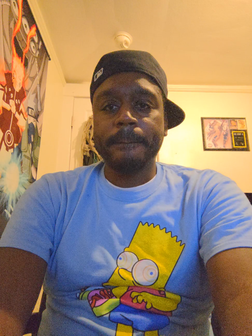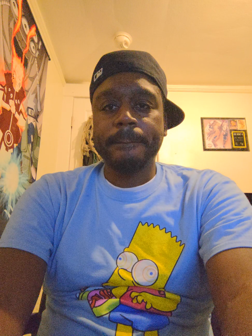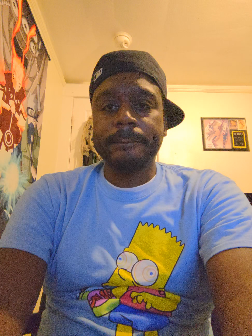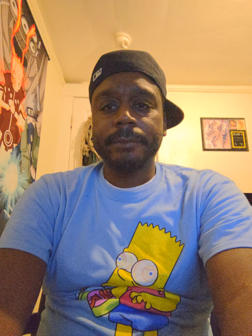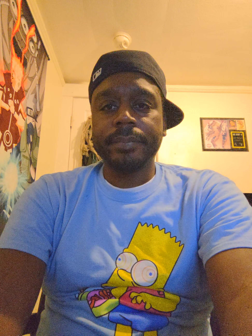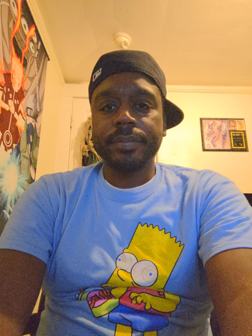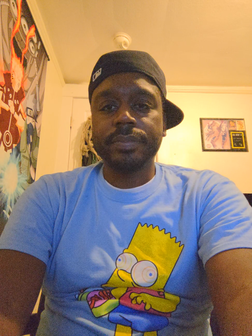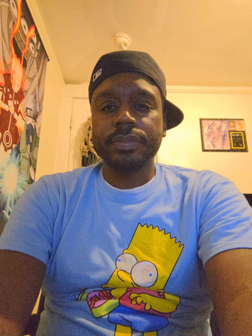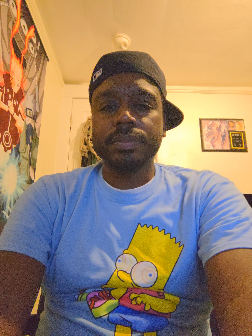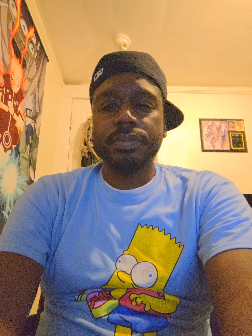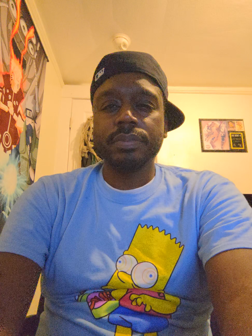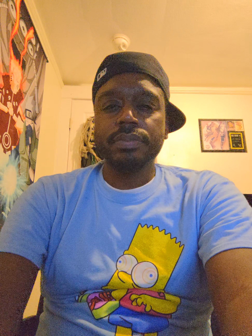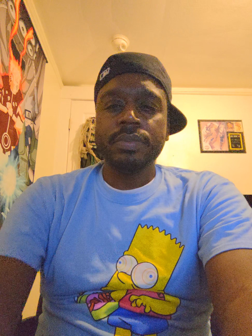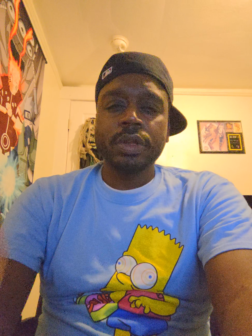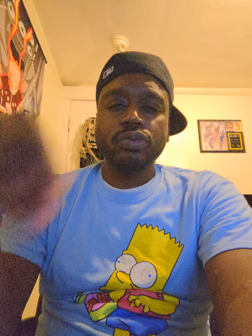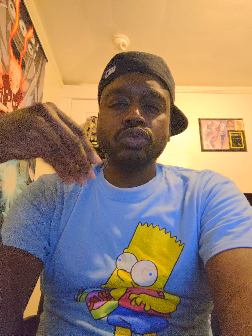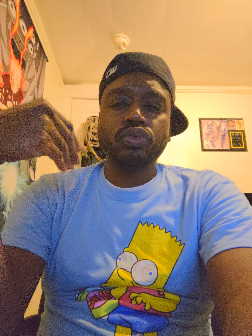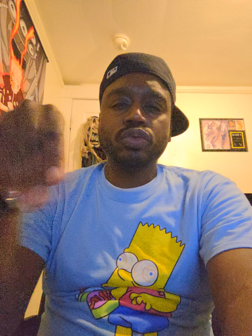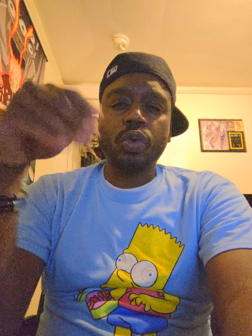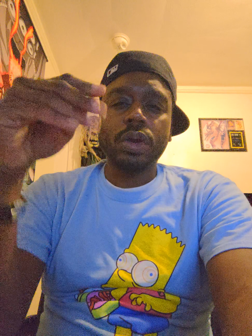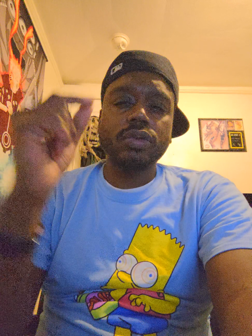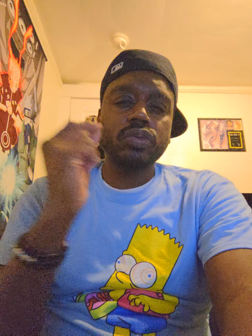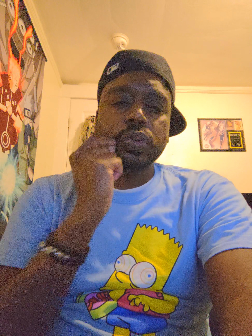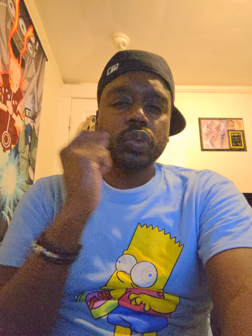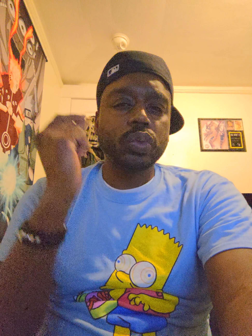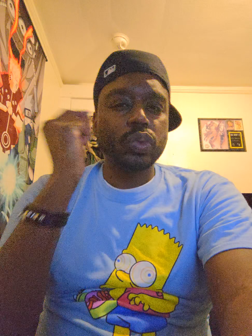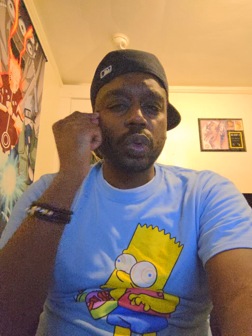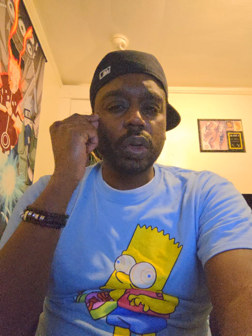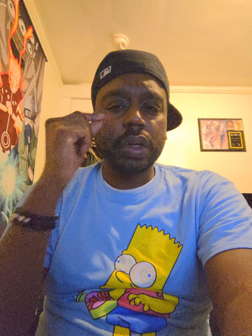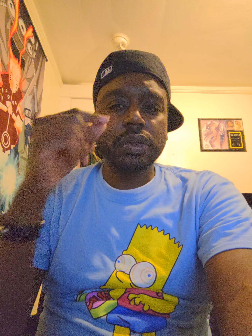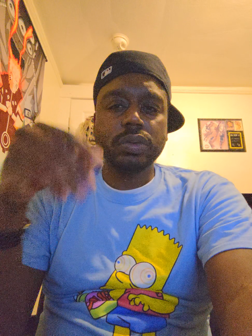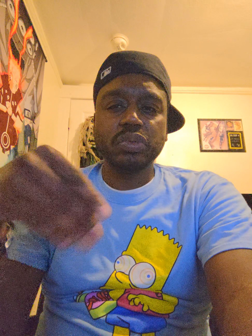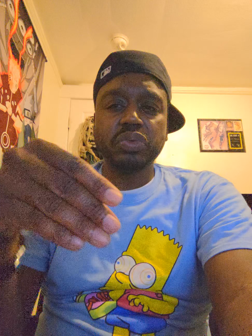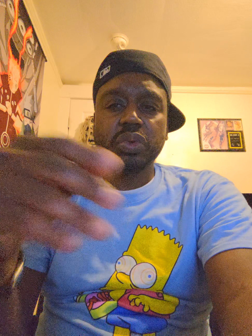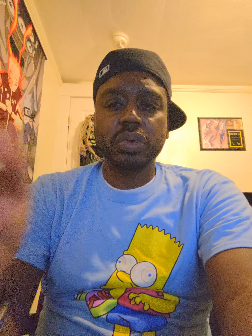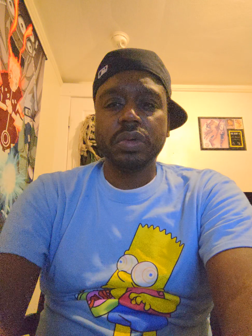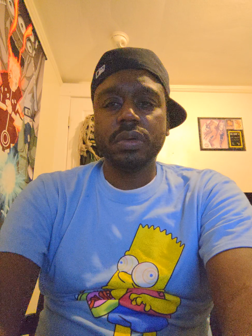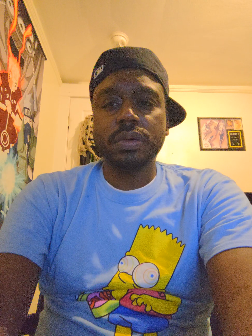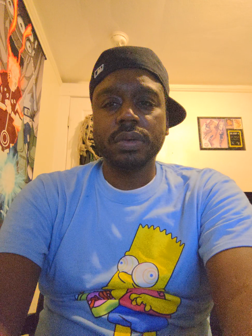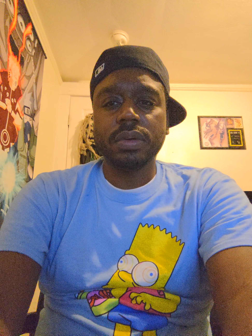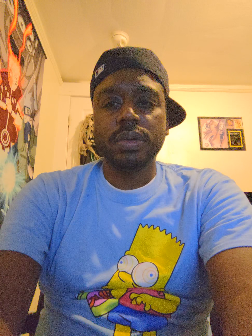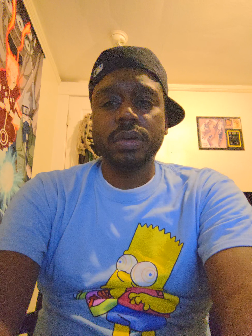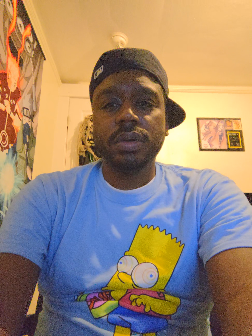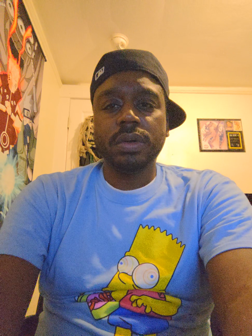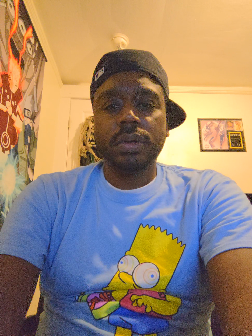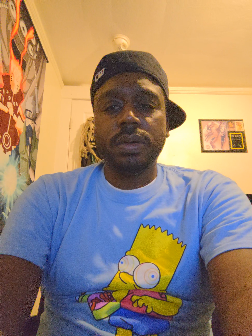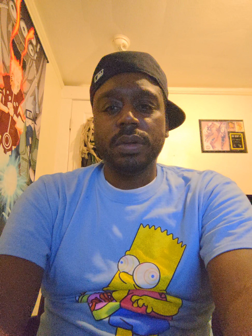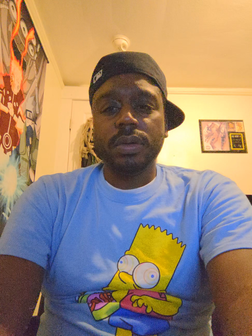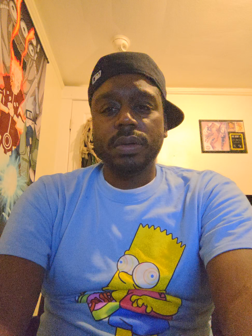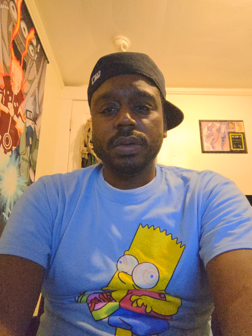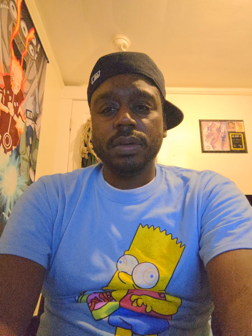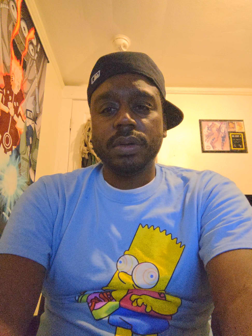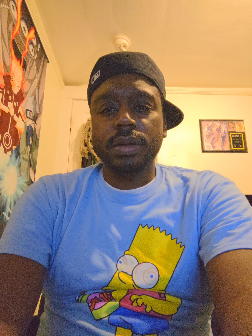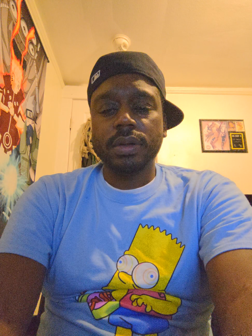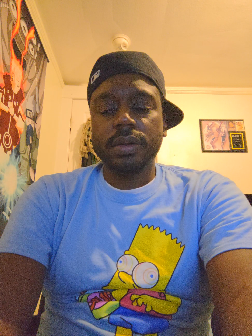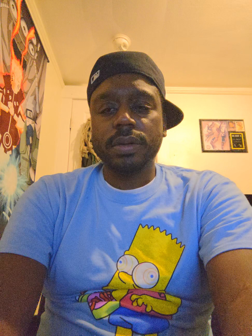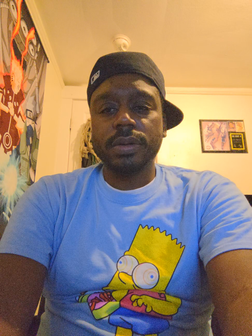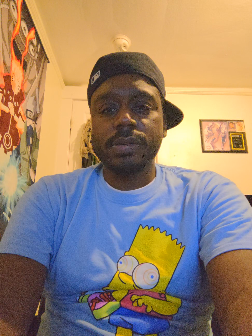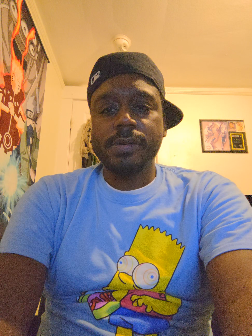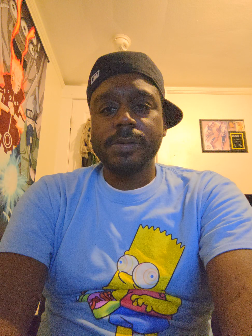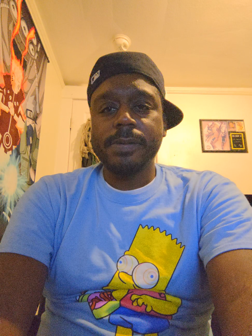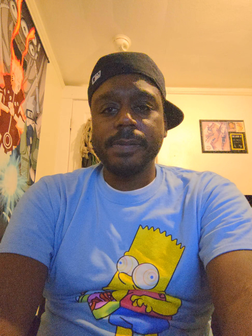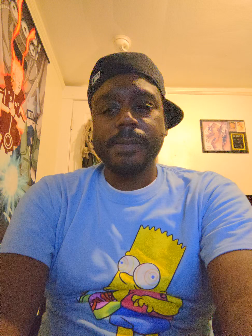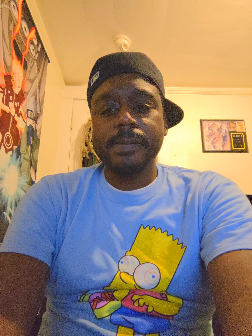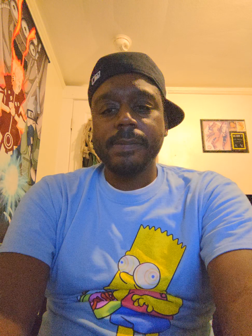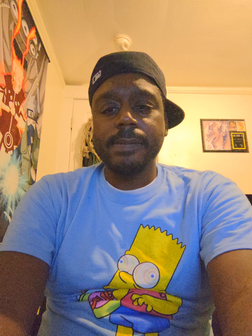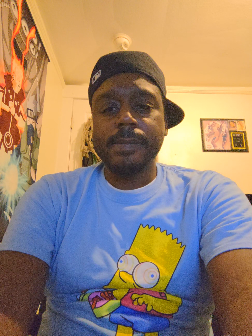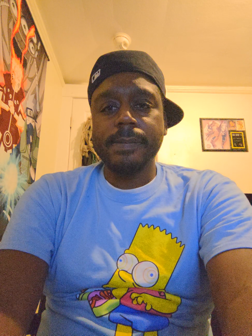store